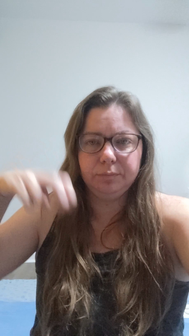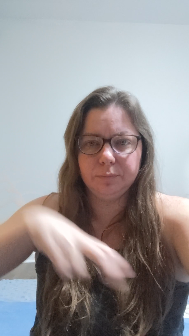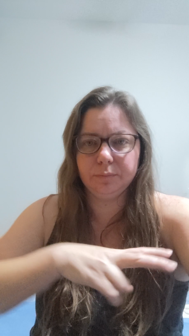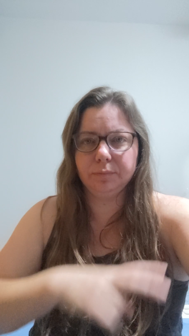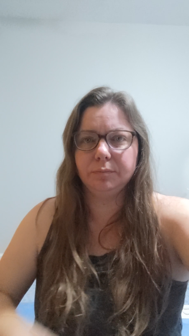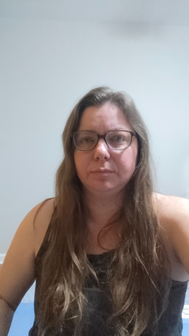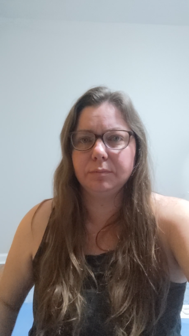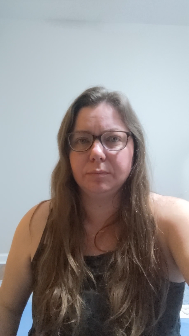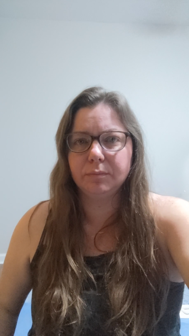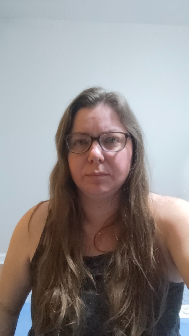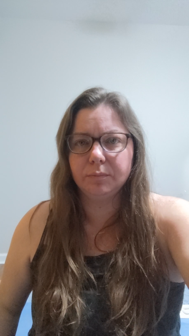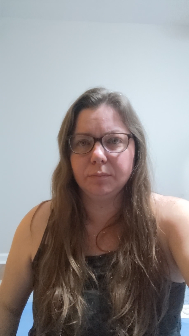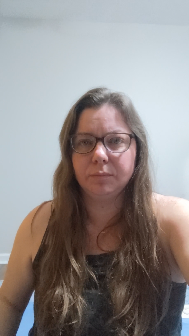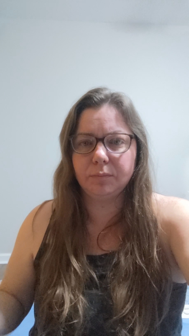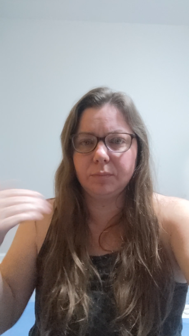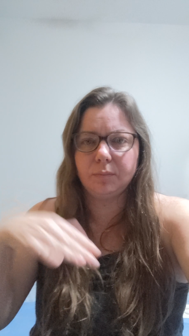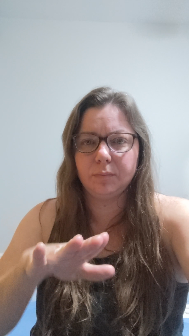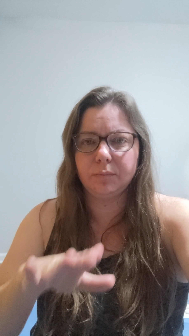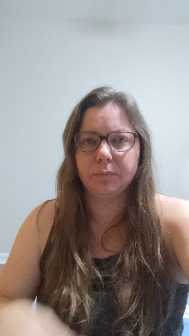enter